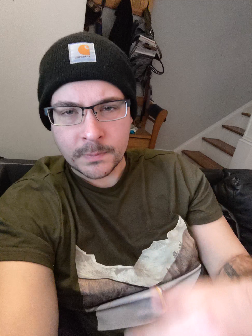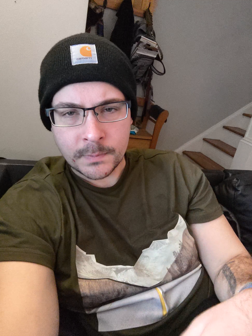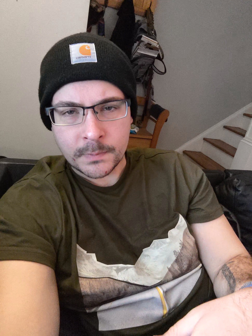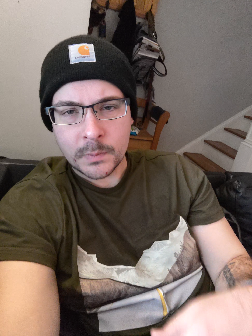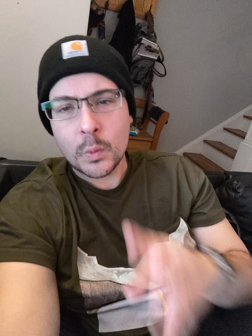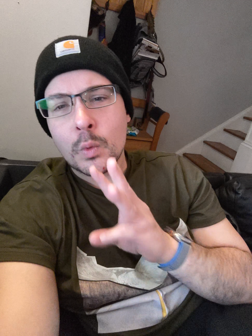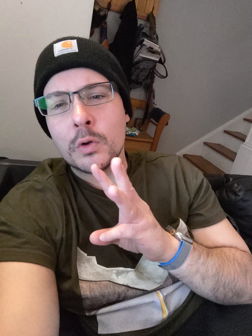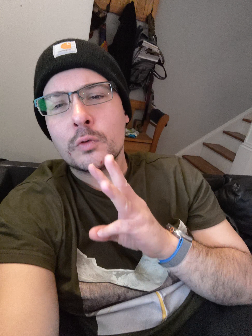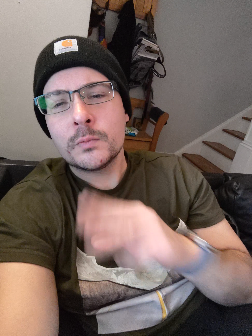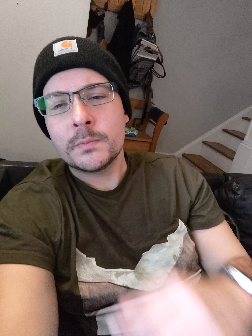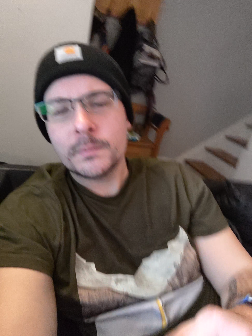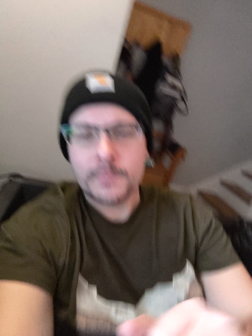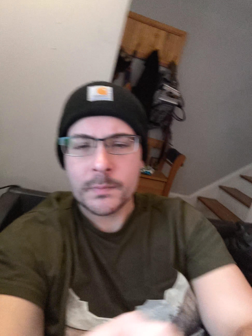water